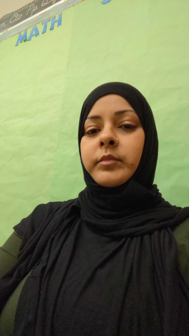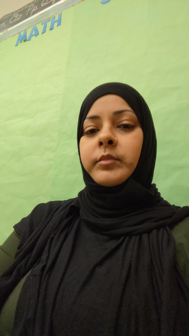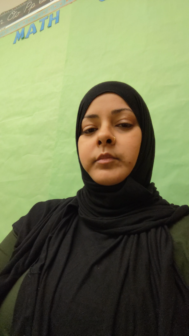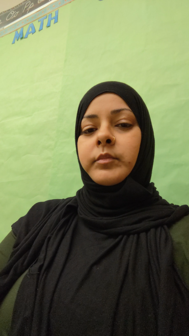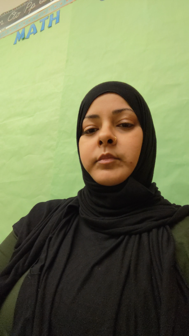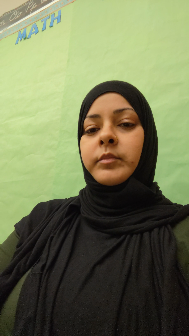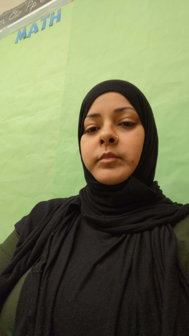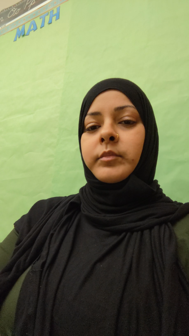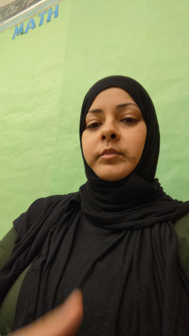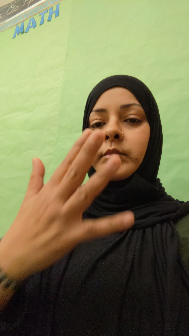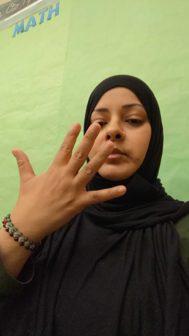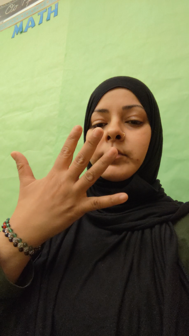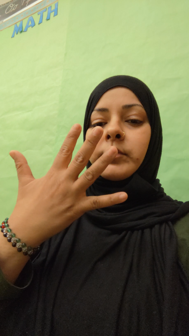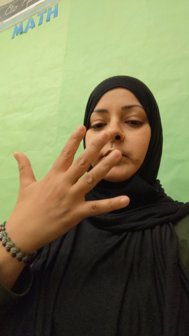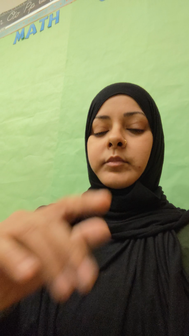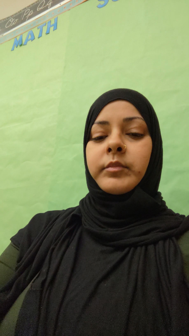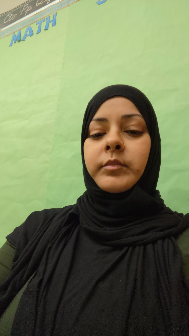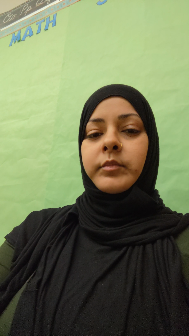hand